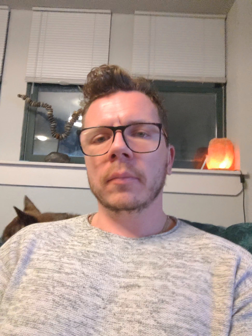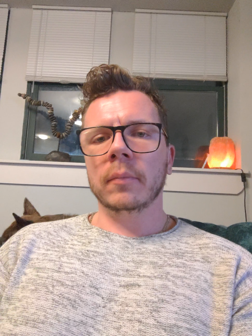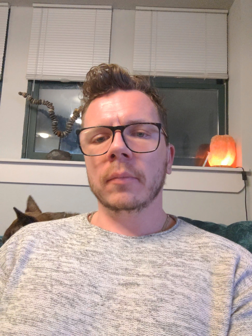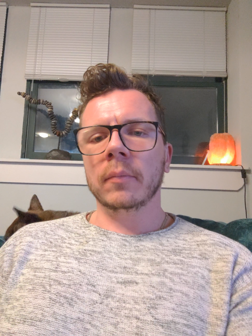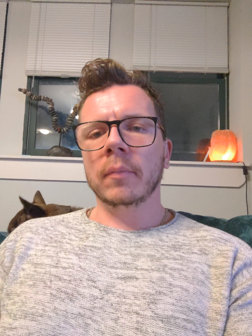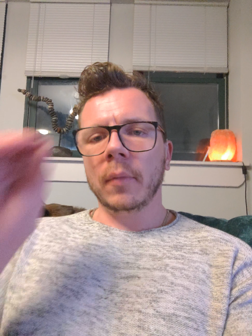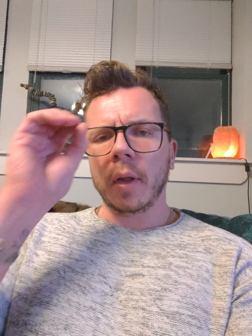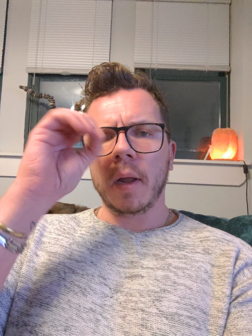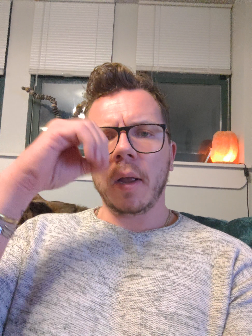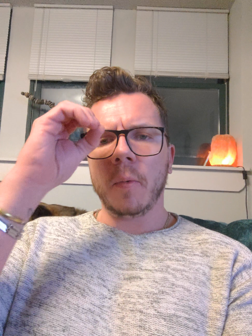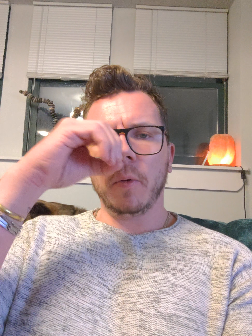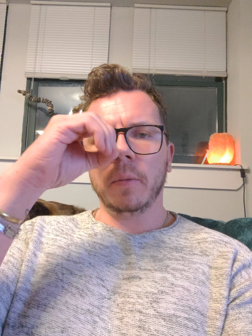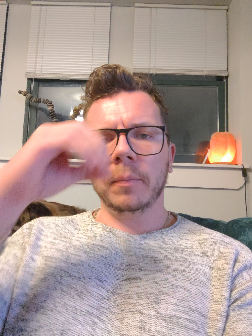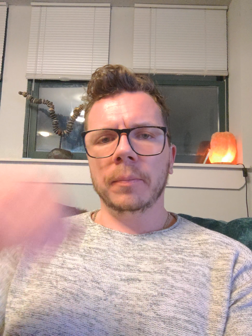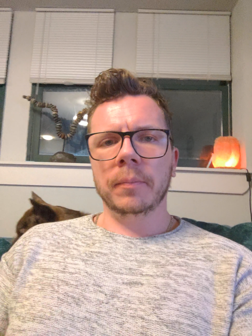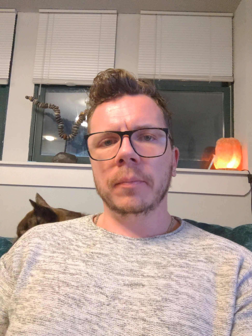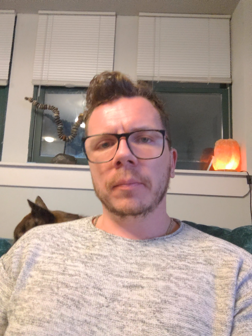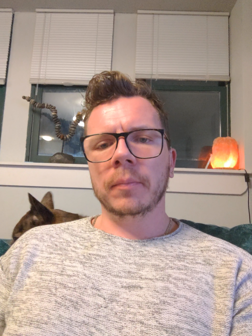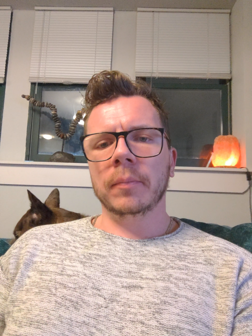owl